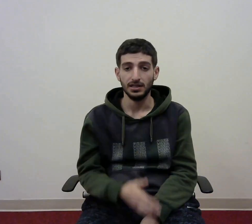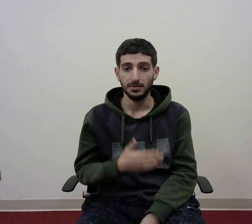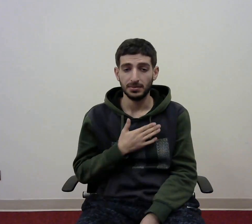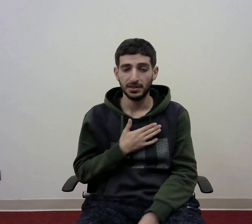mən